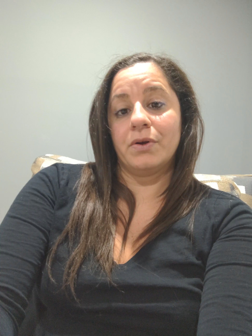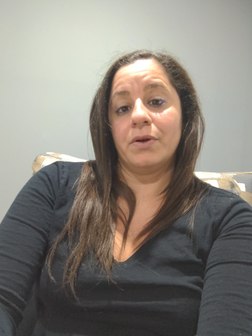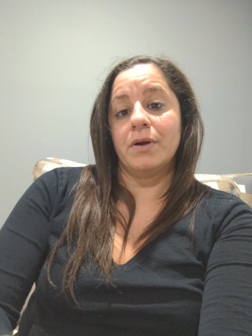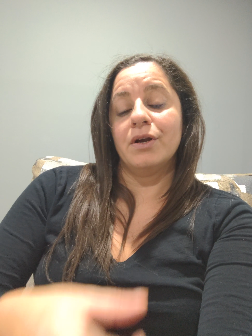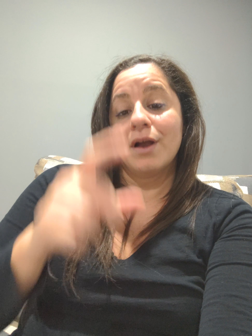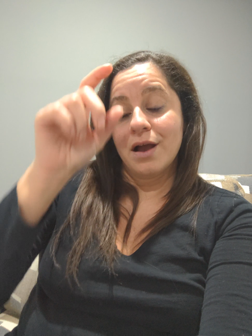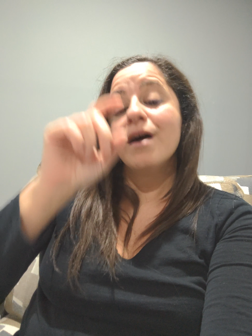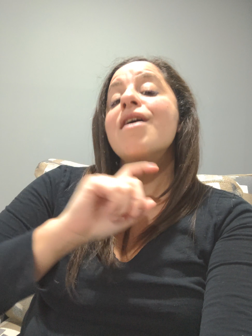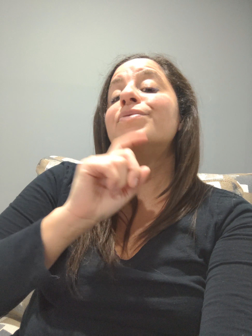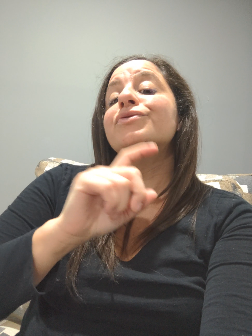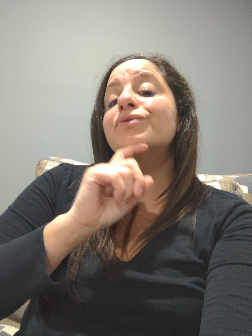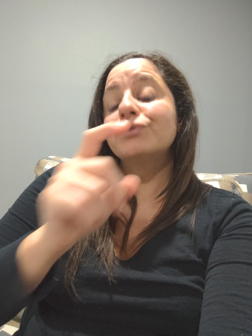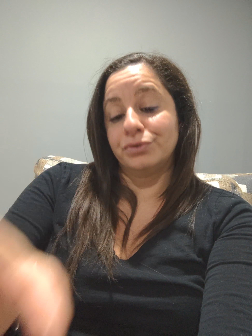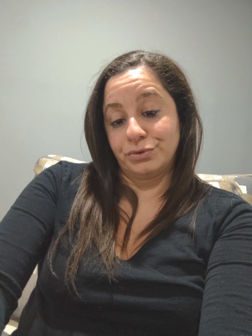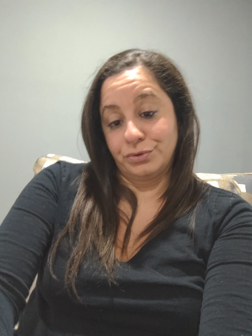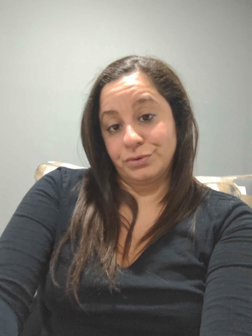garbage